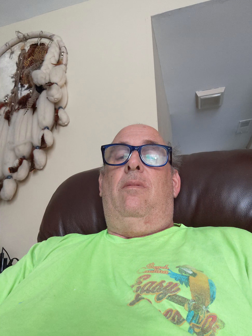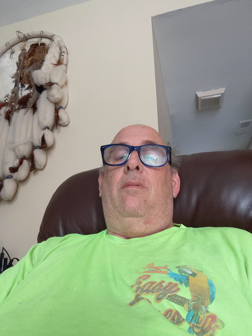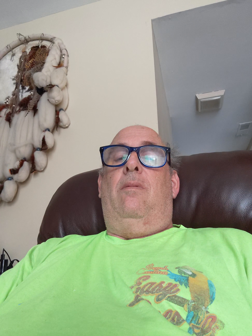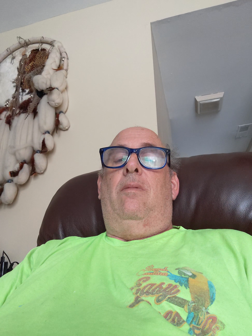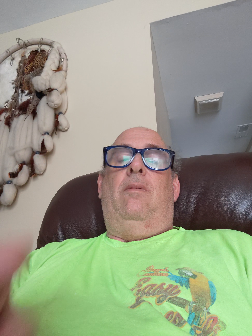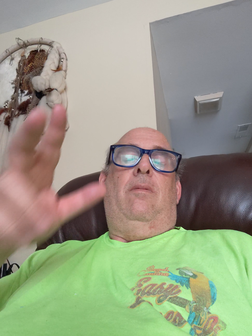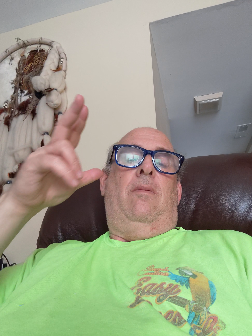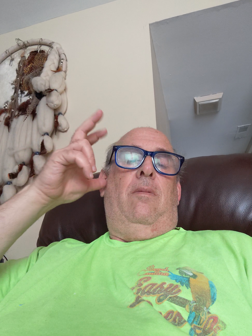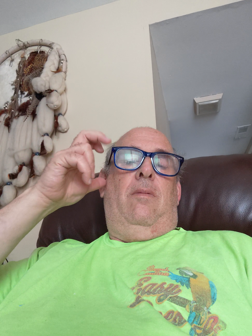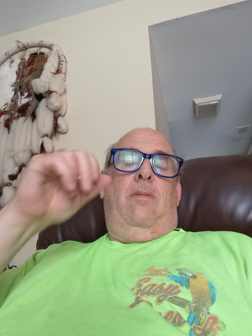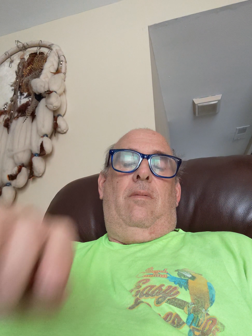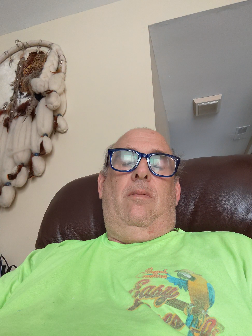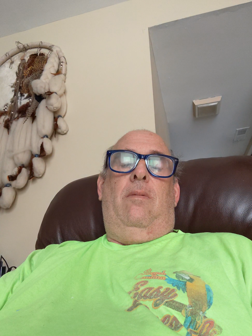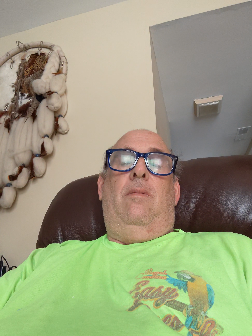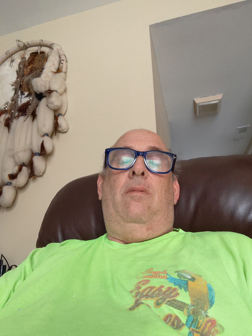hear